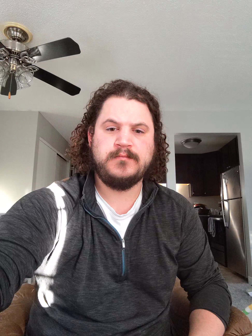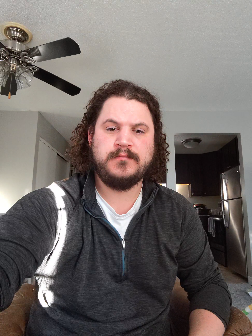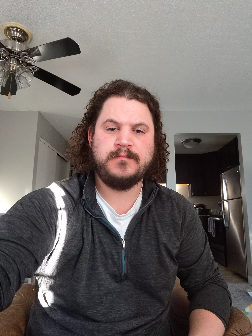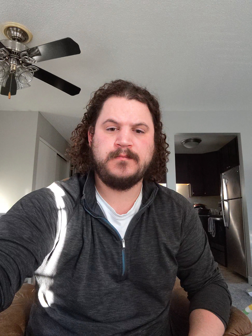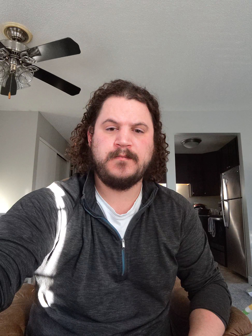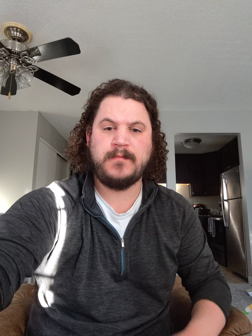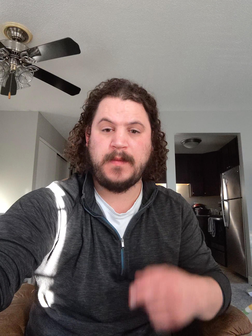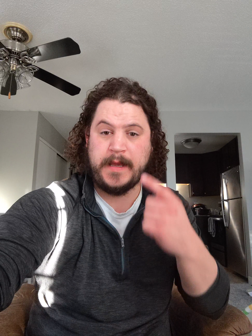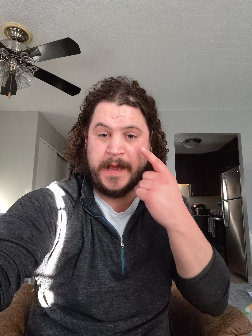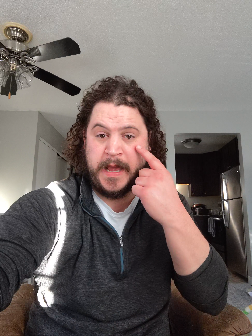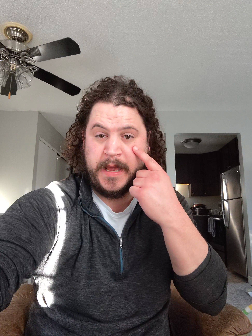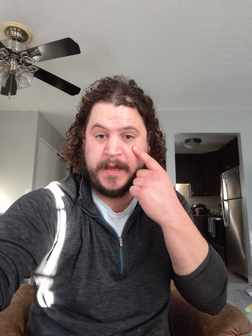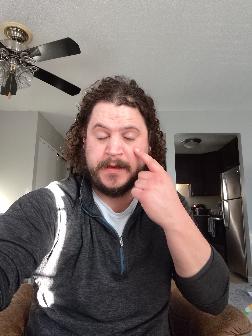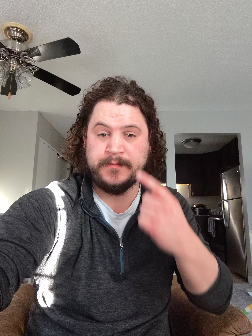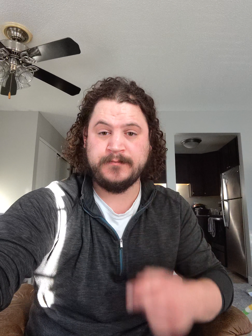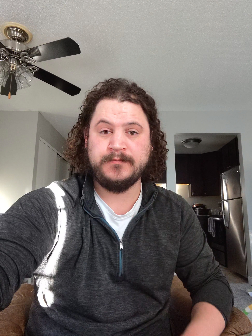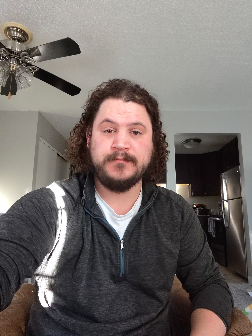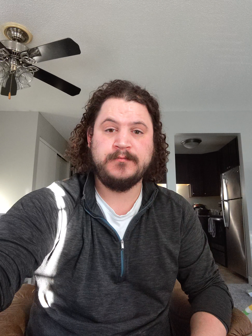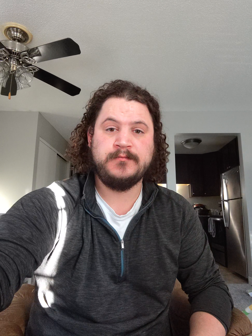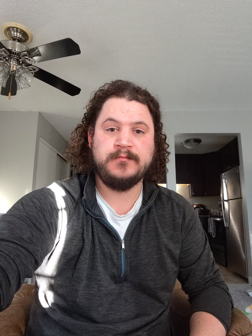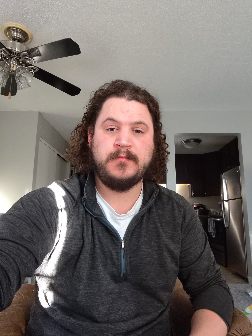eye